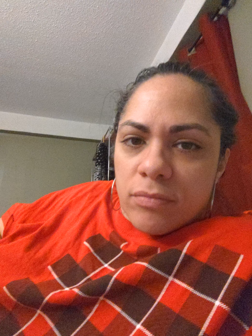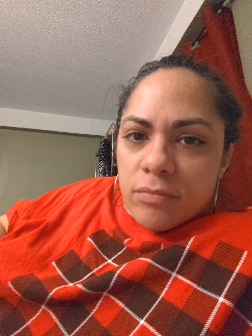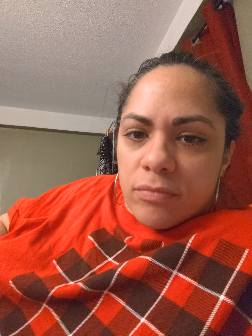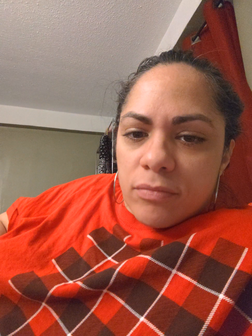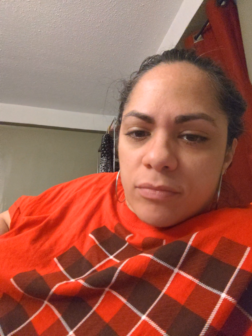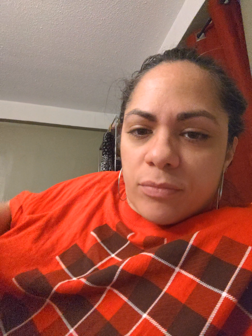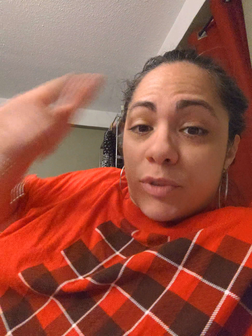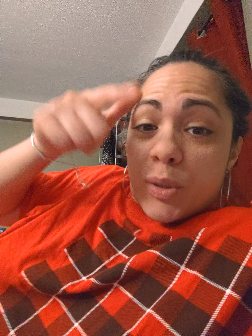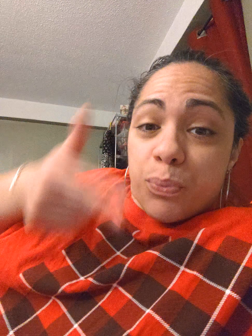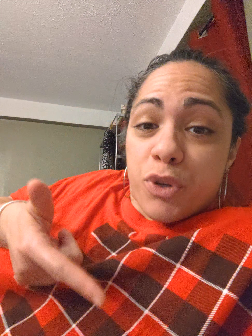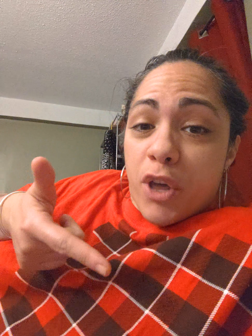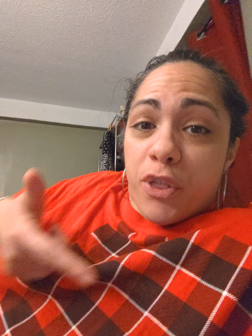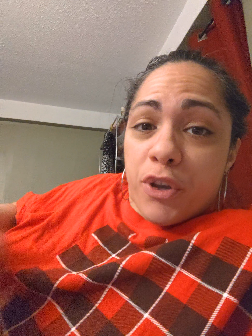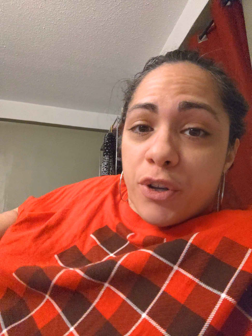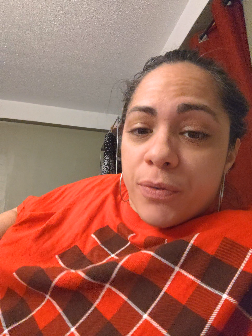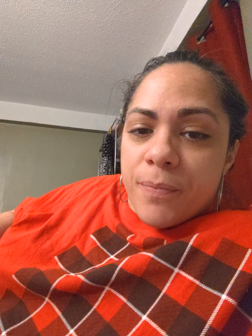brother